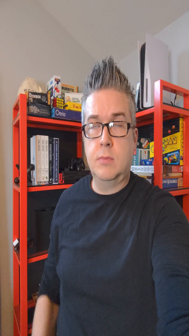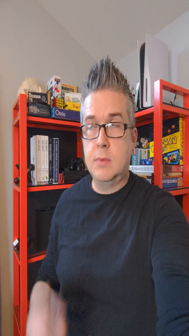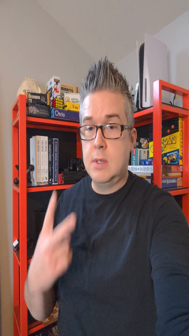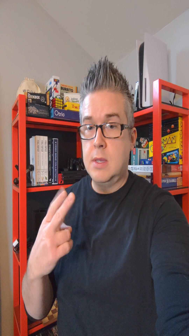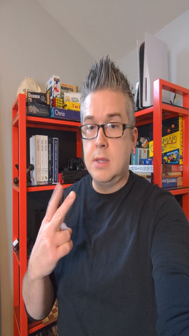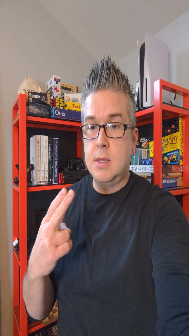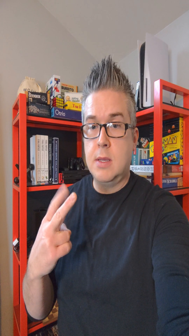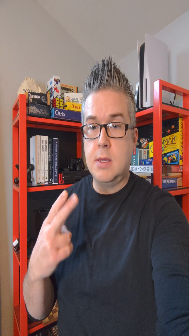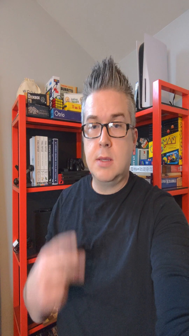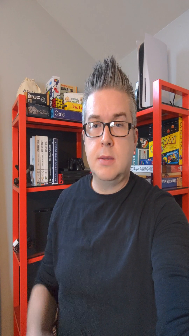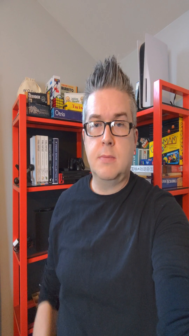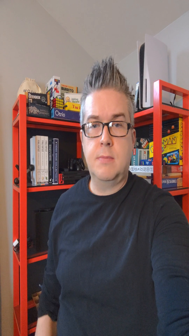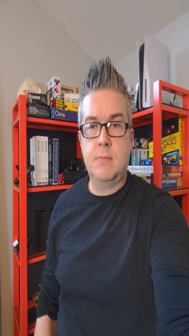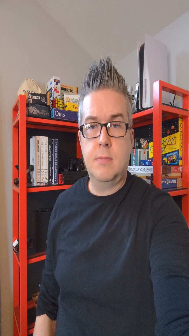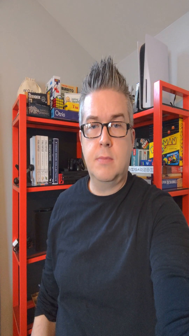scissors